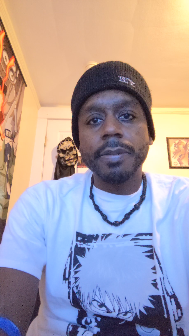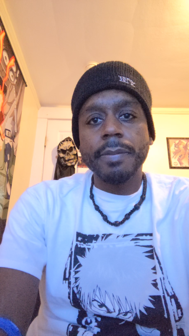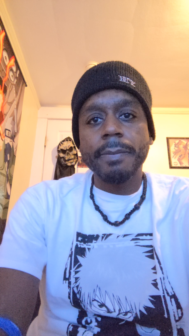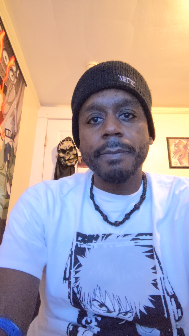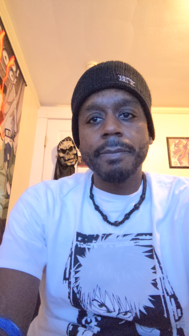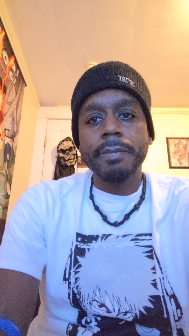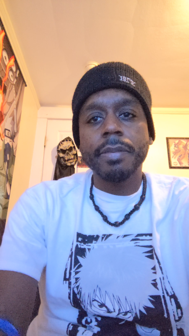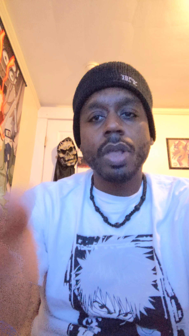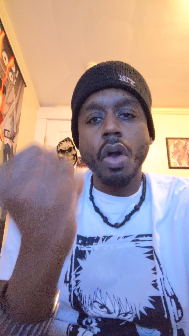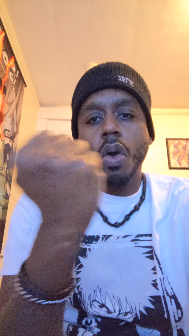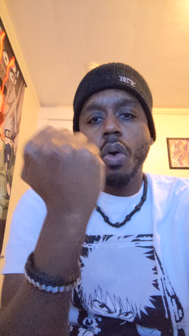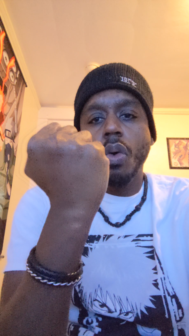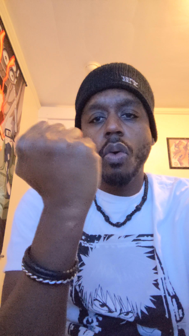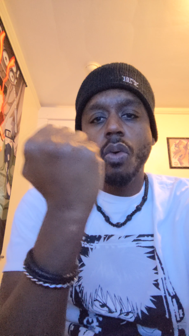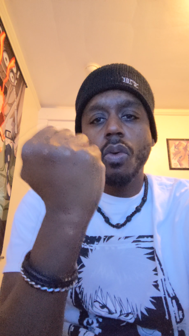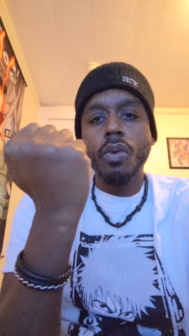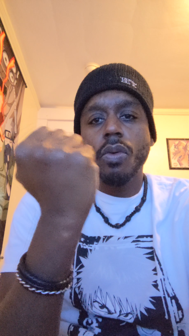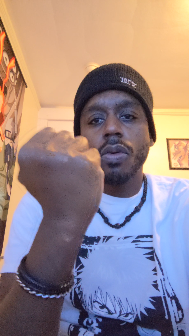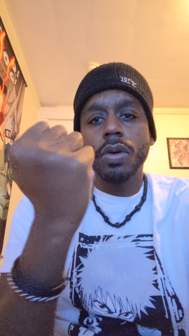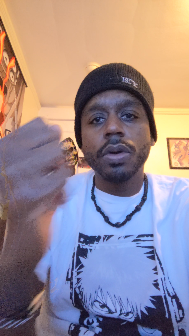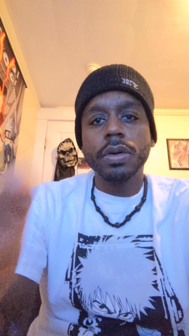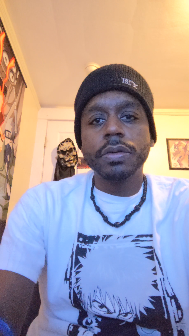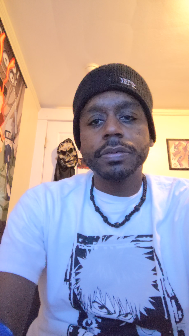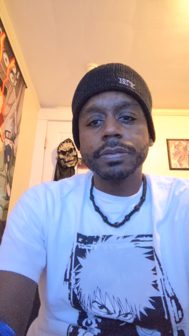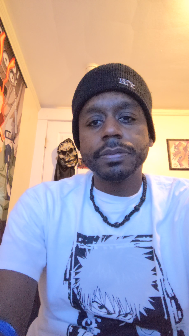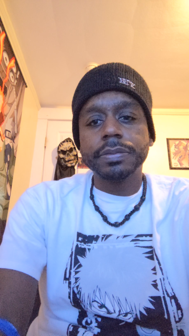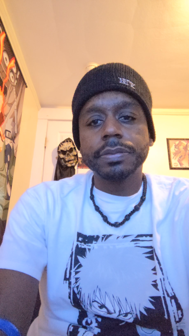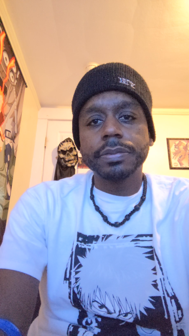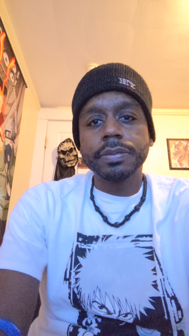hold